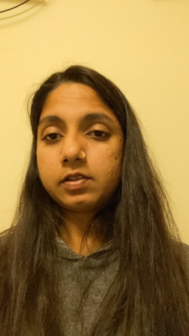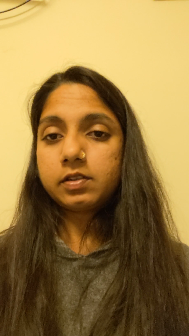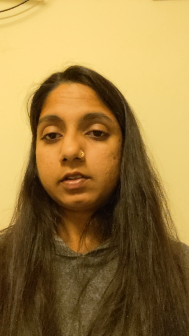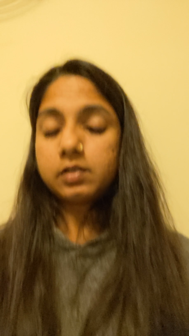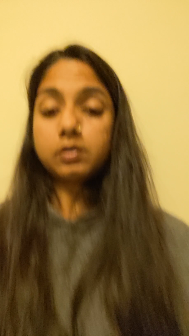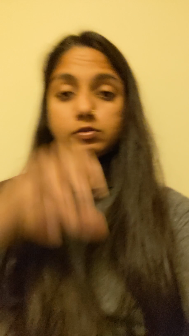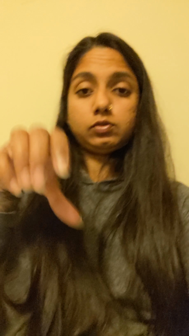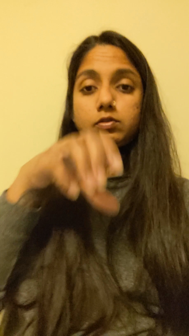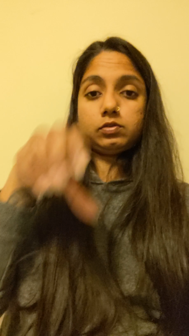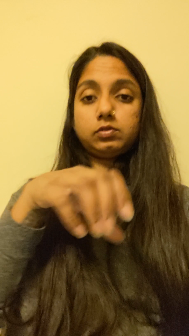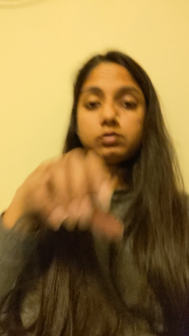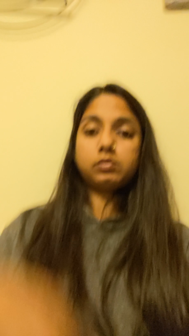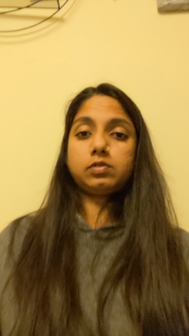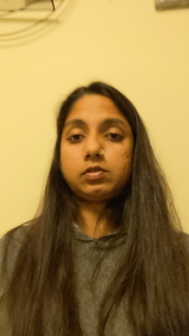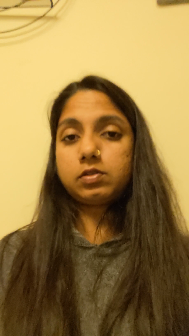does